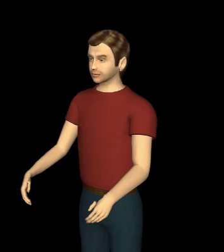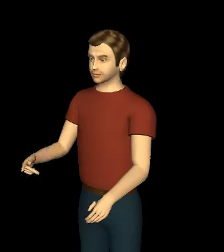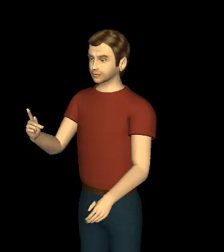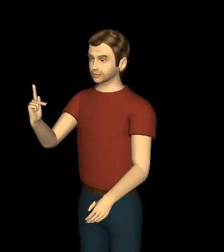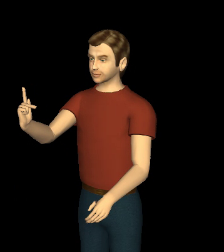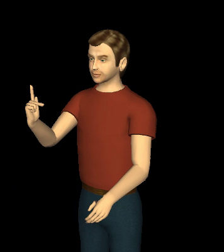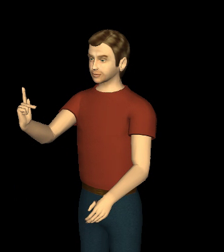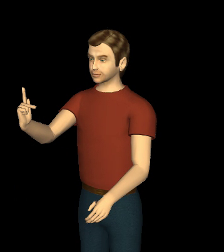كيلومتر